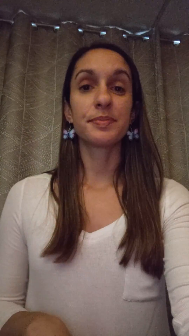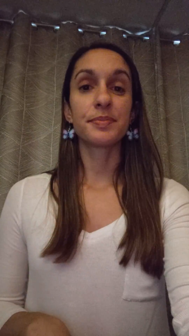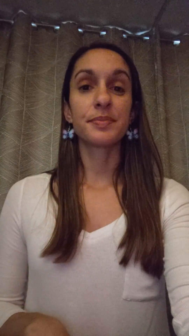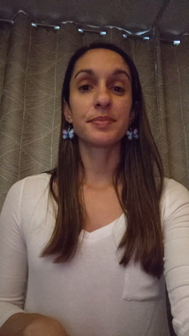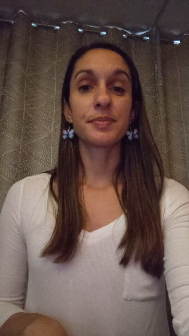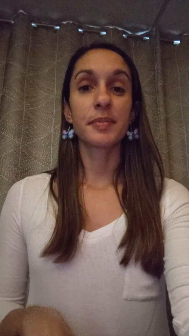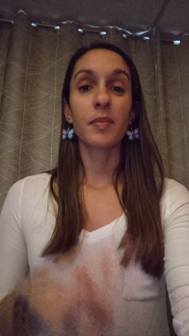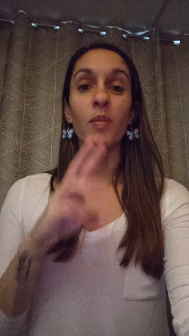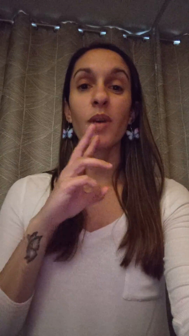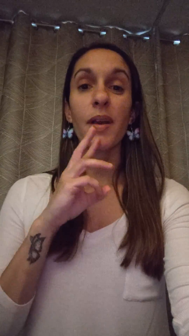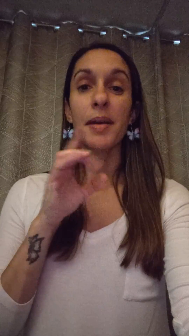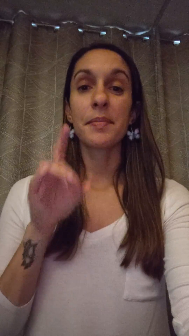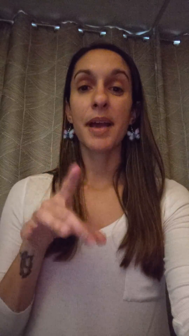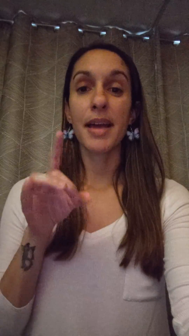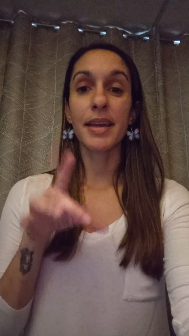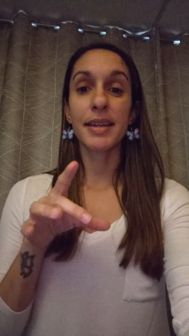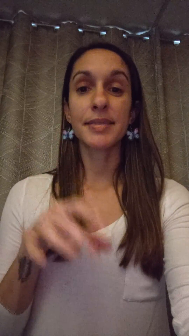melon